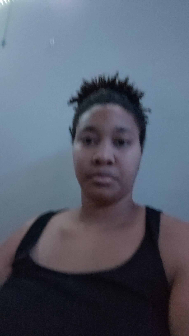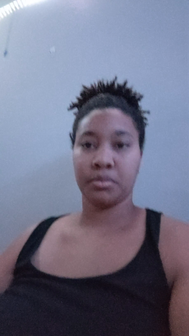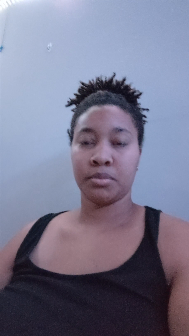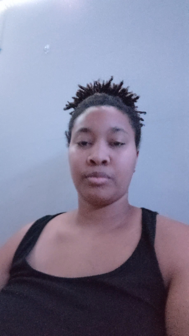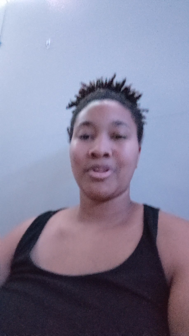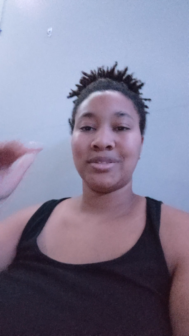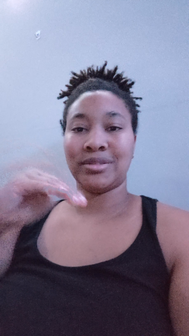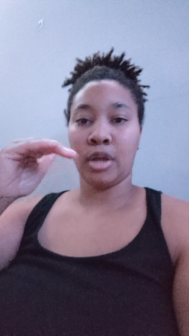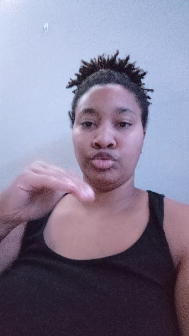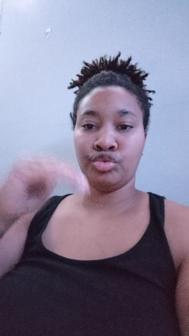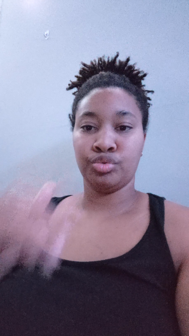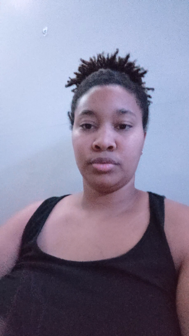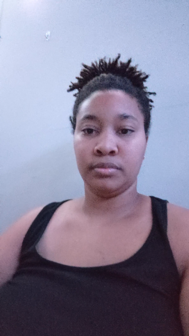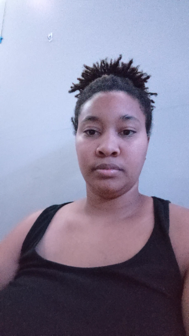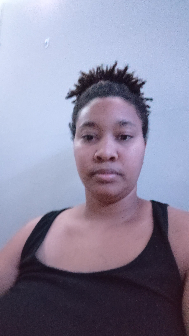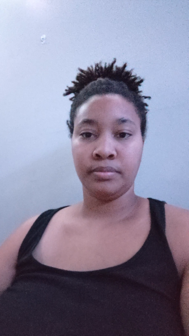doctor